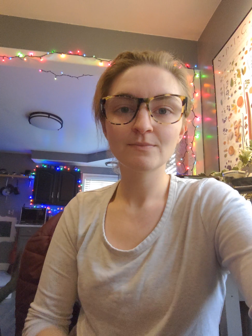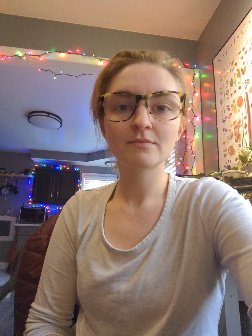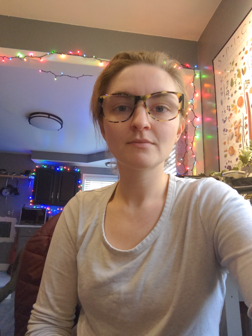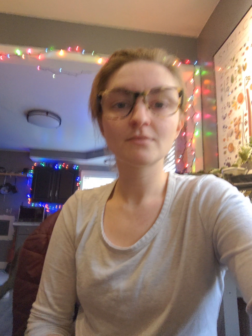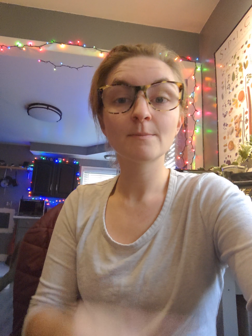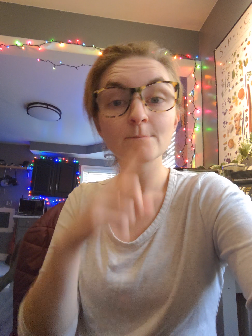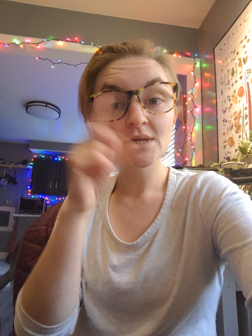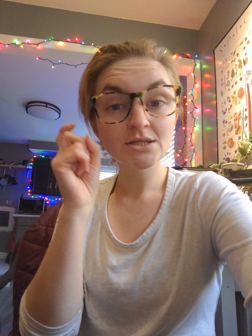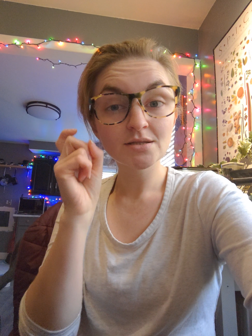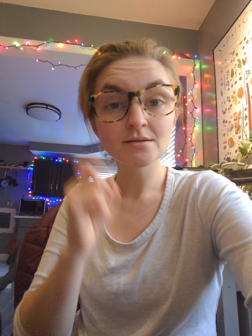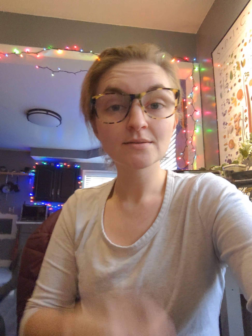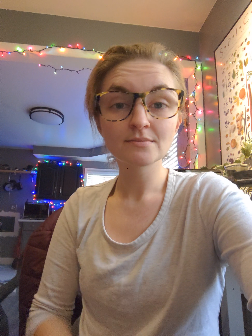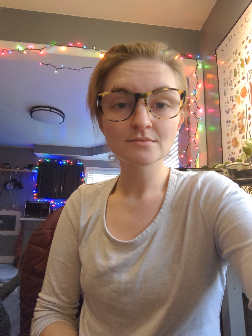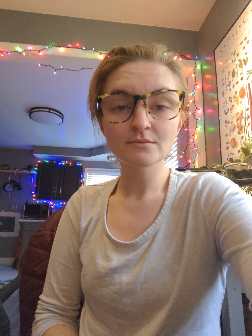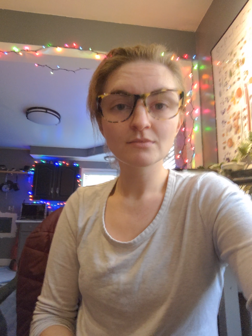because